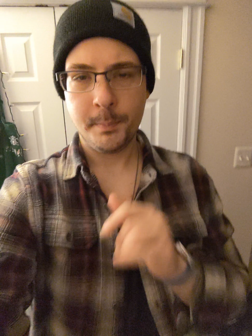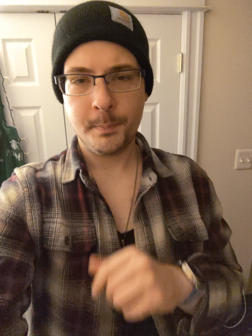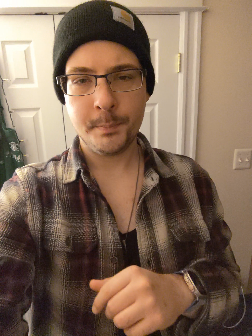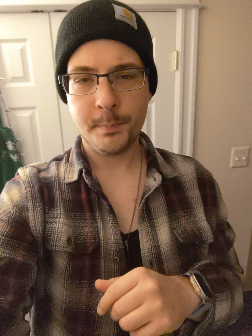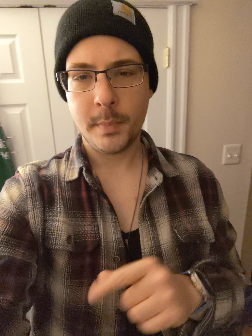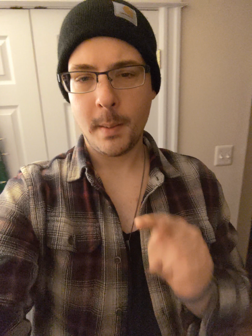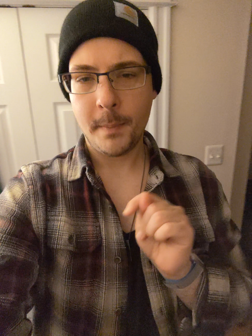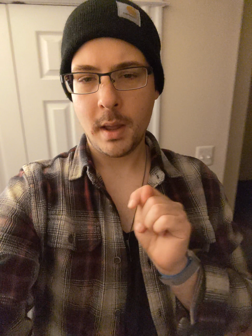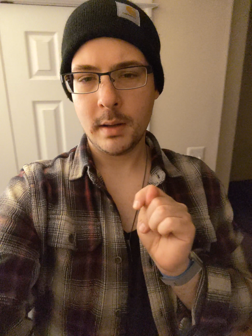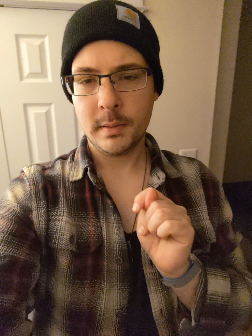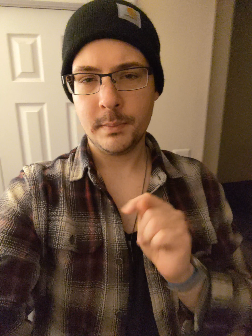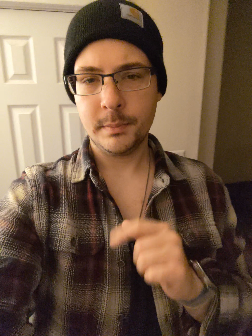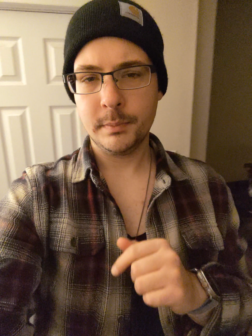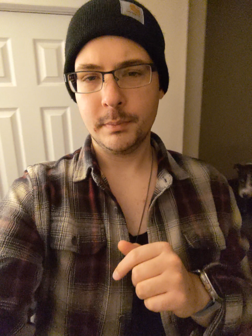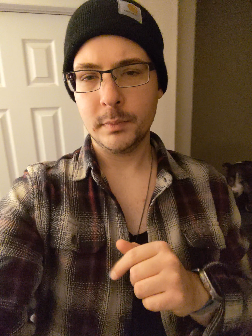potty